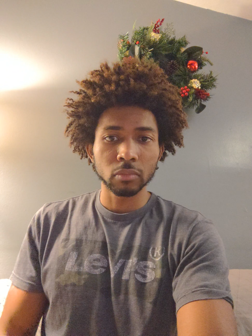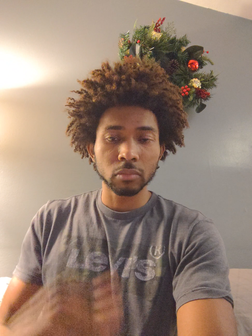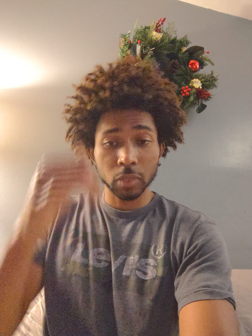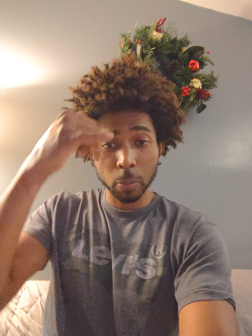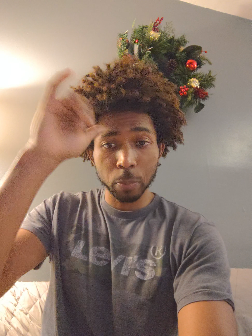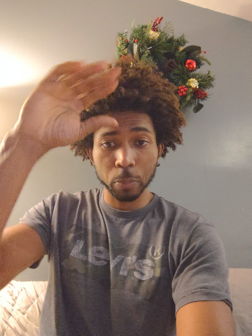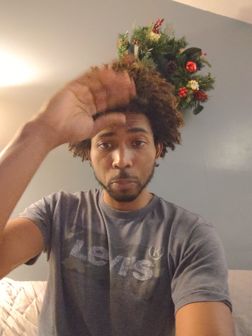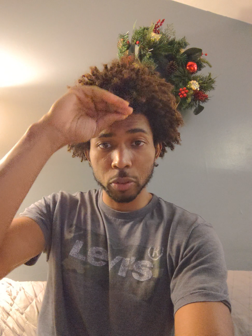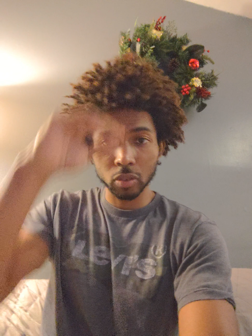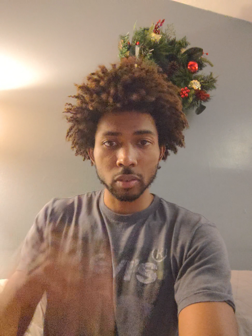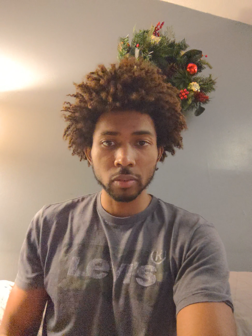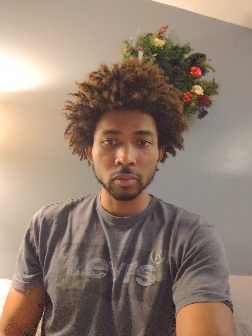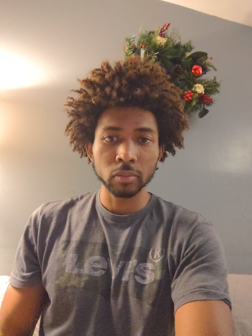cowboy